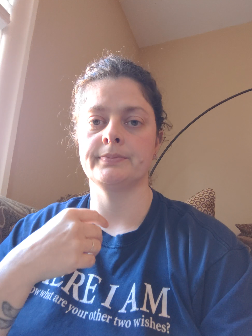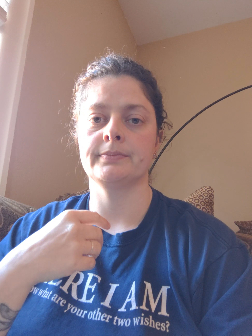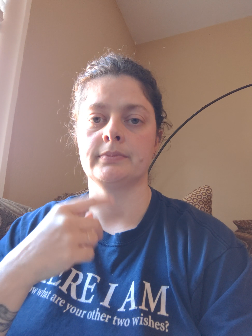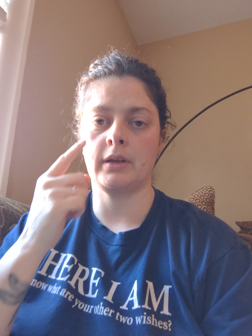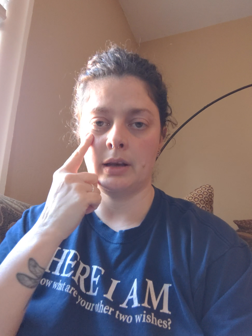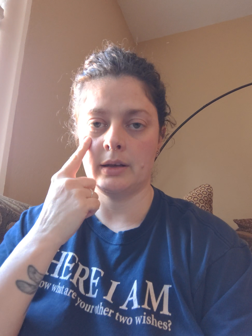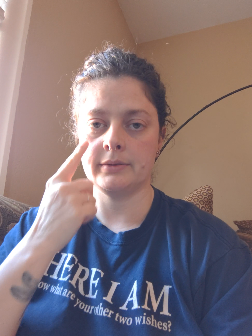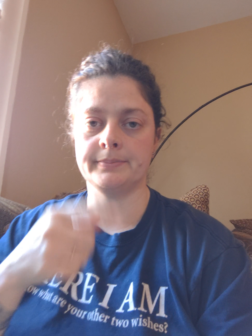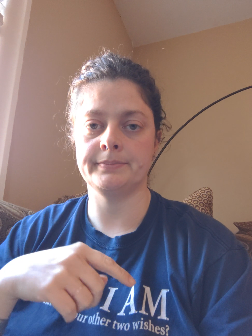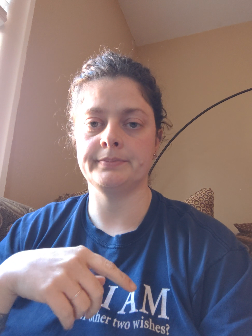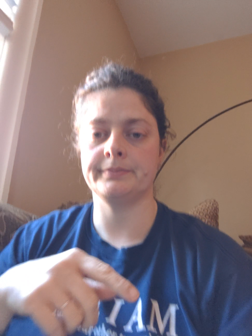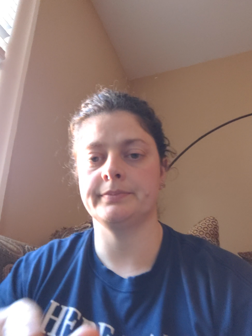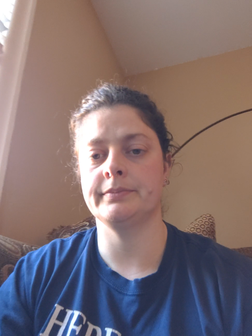eye